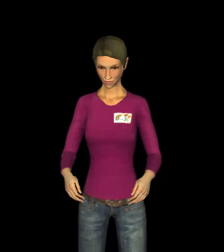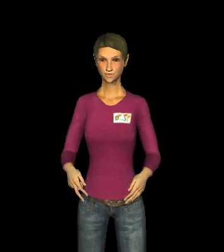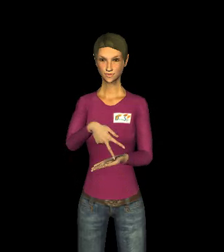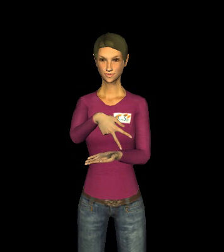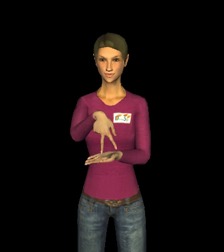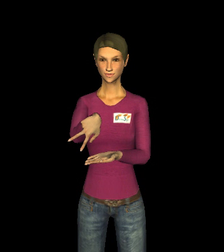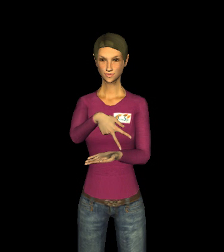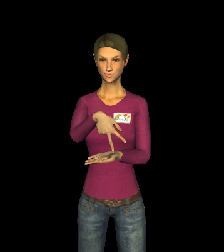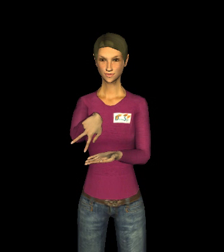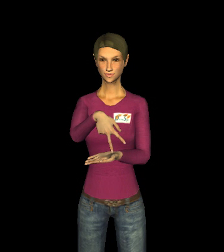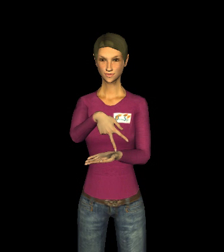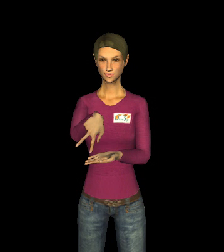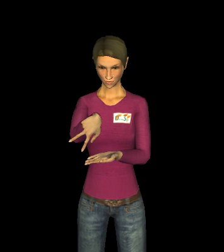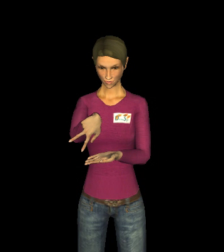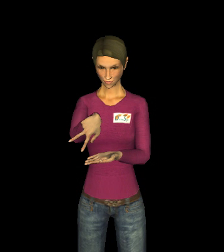رقص